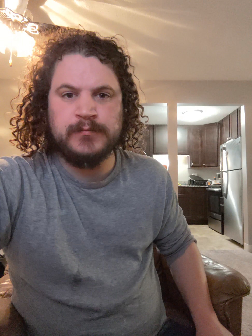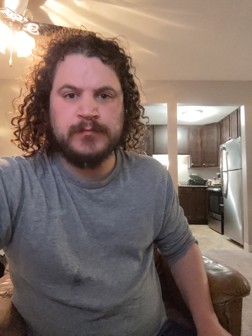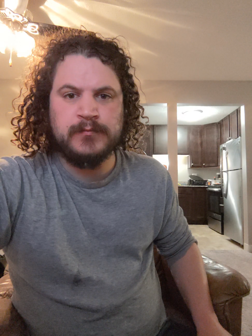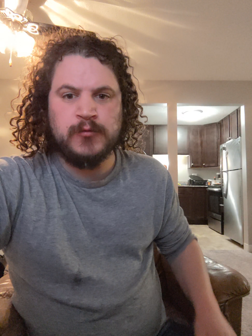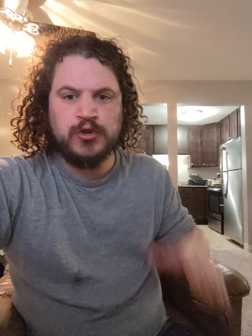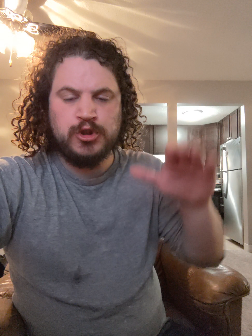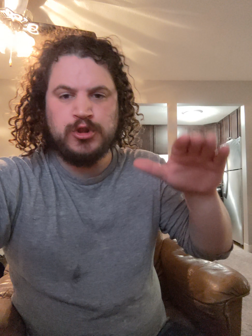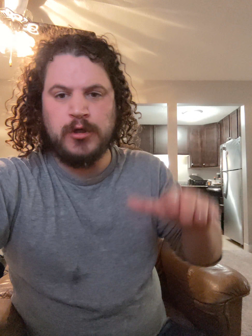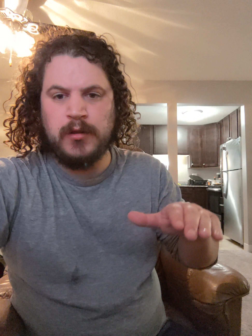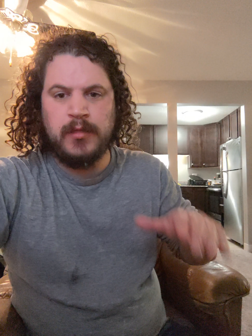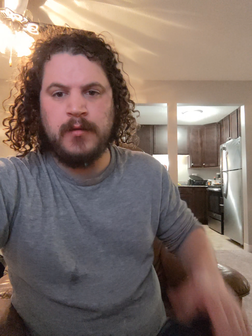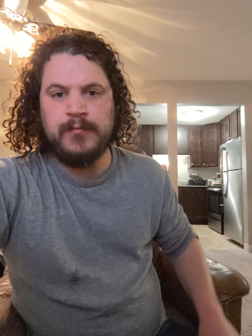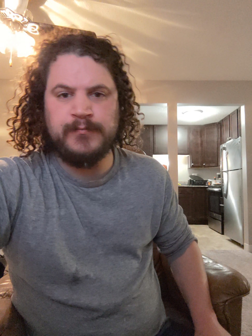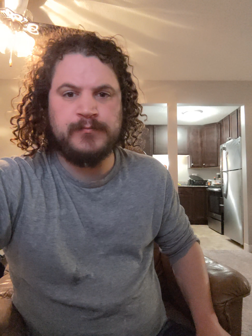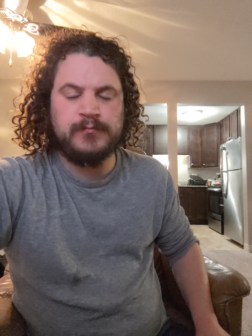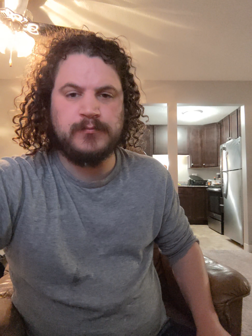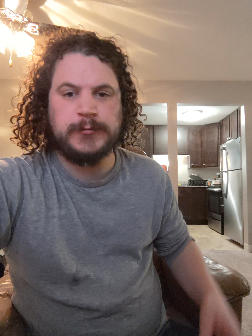child